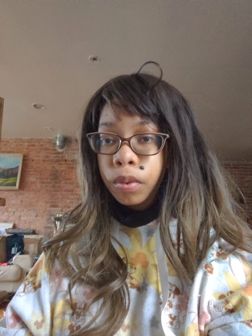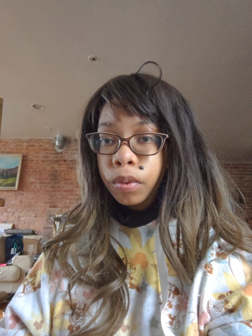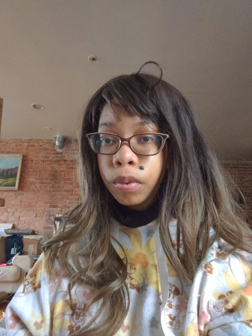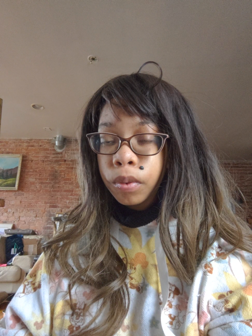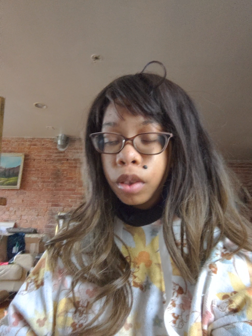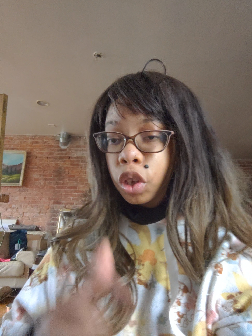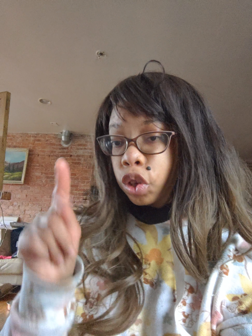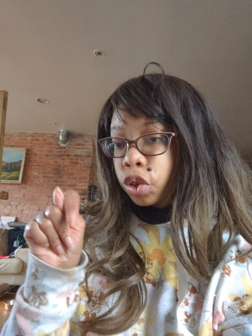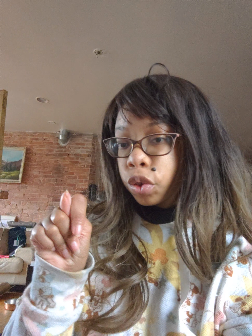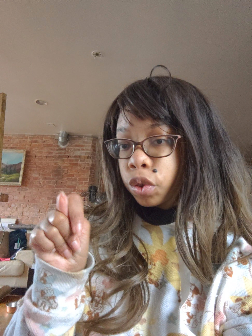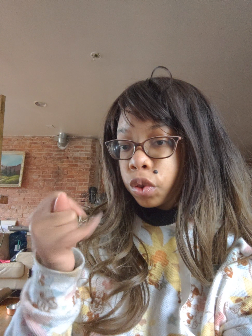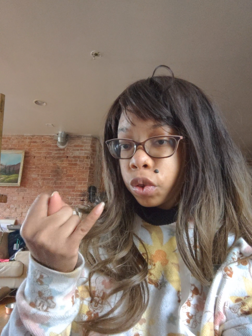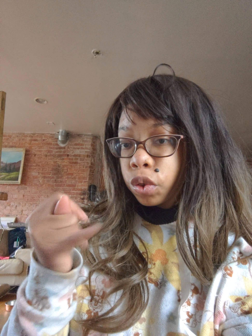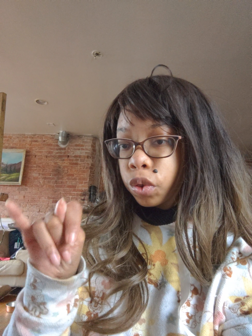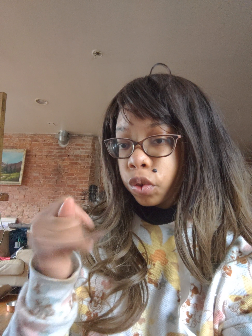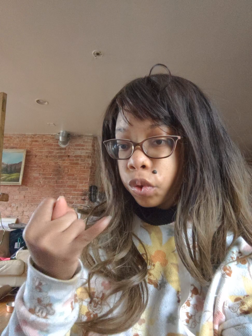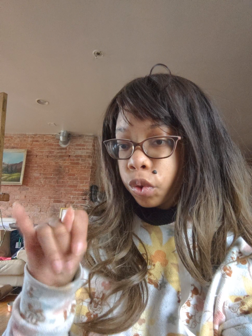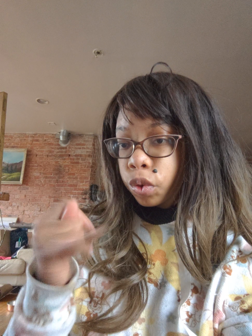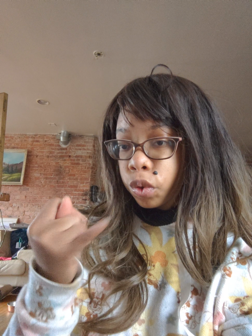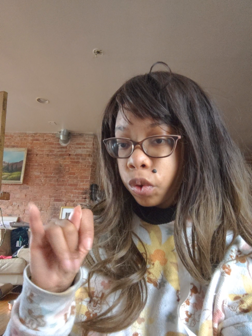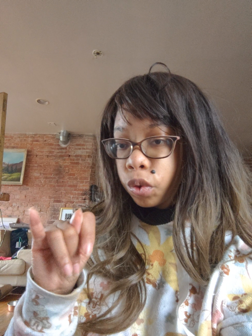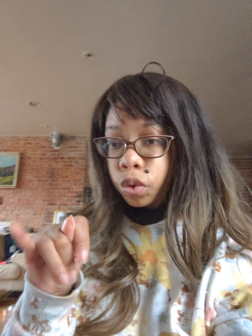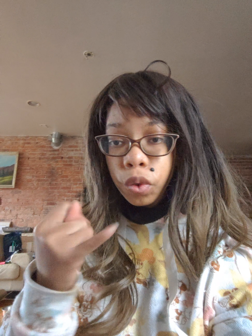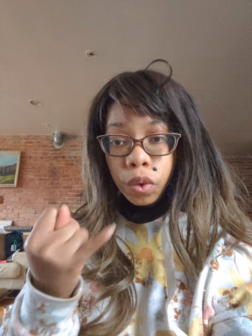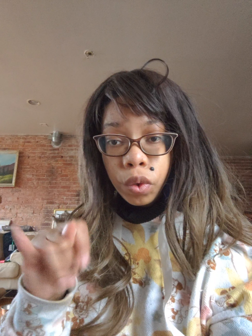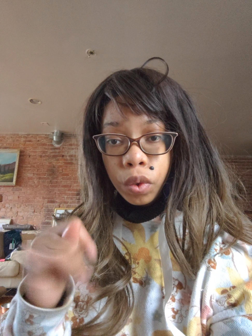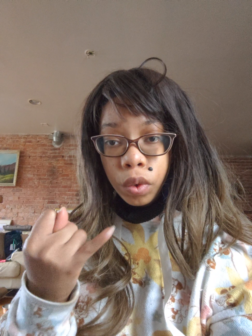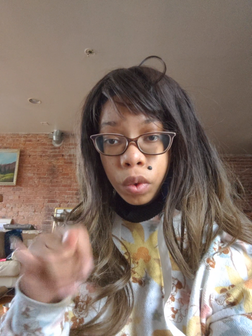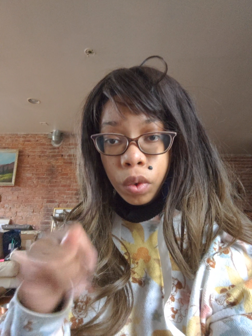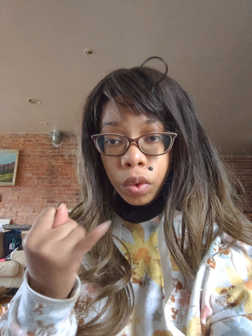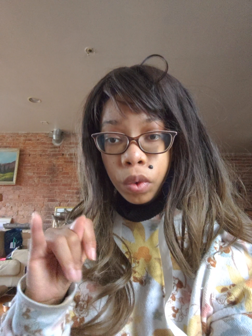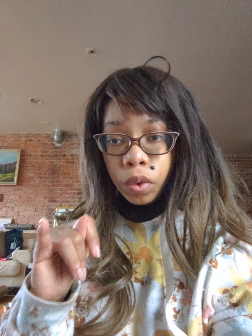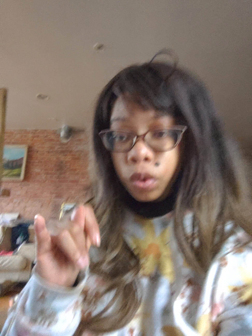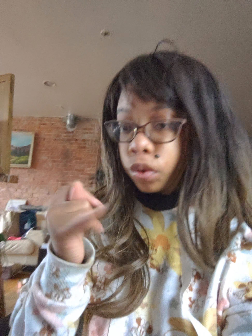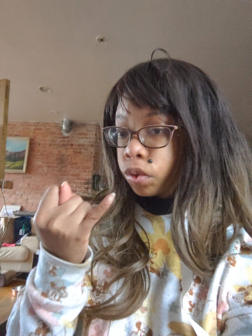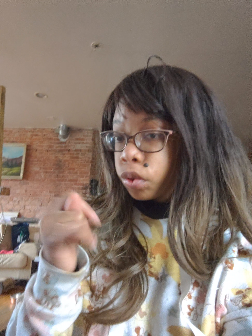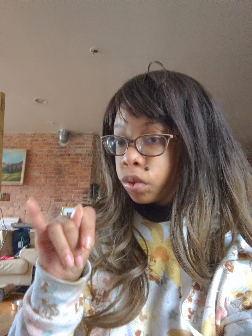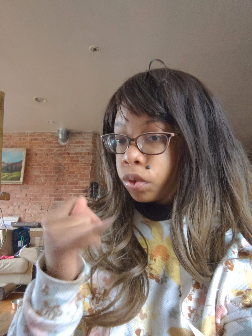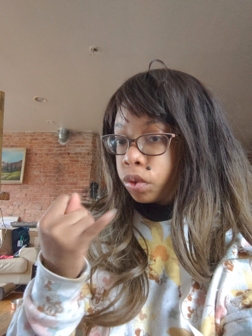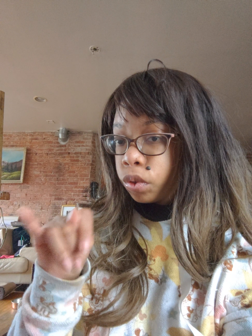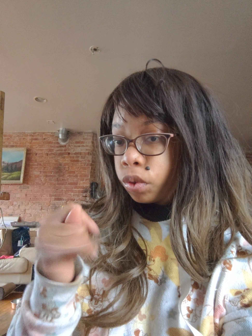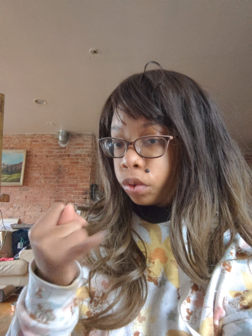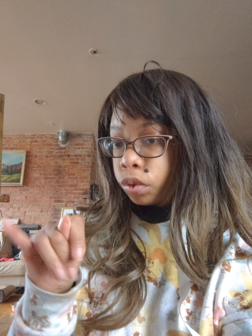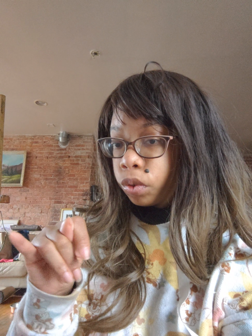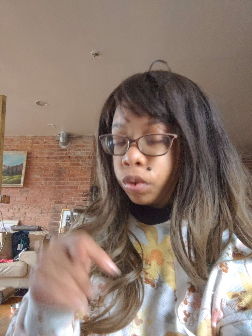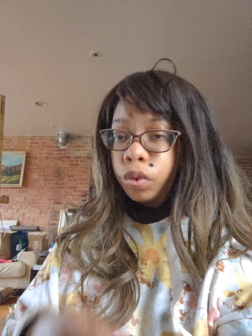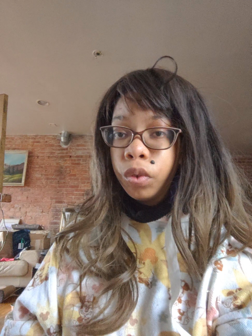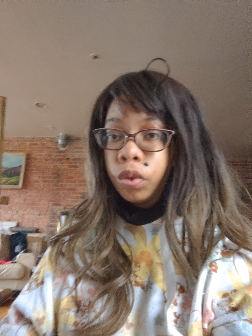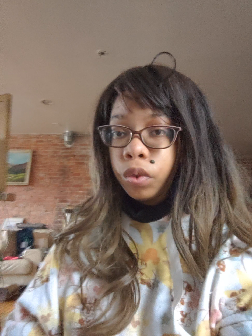toy